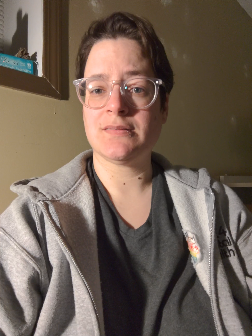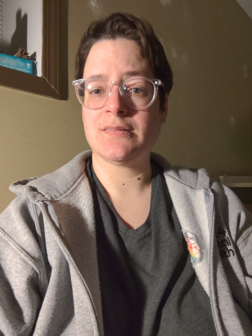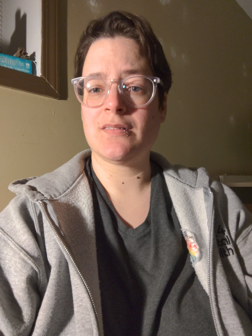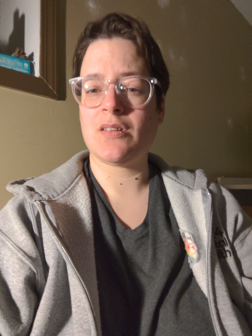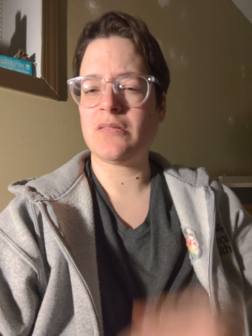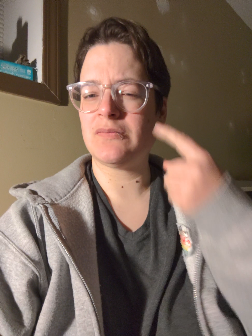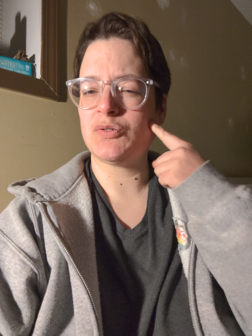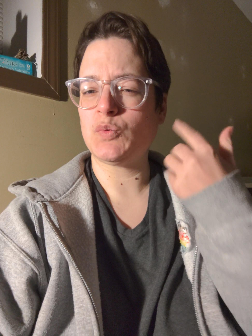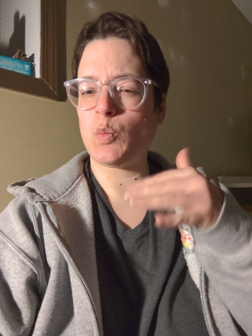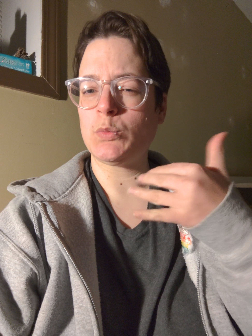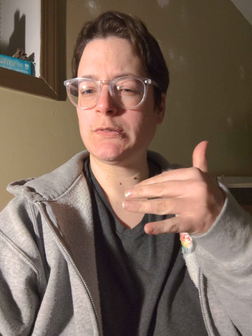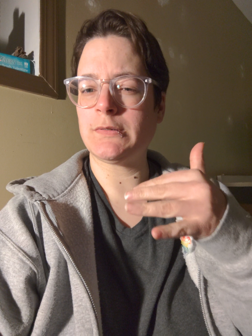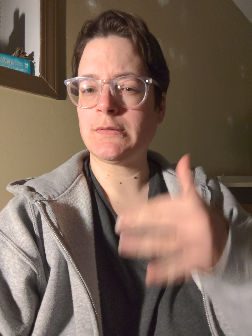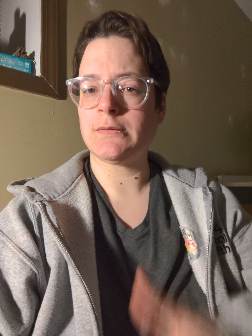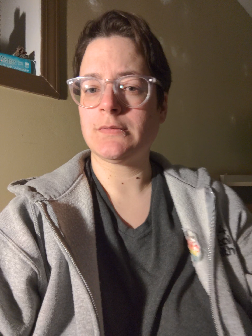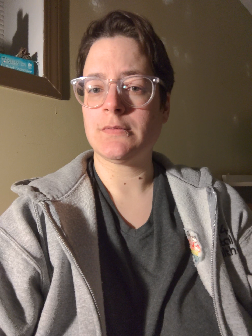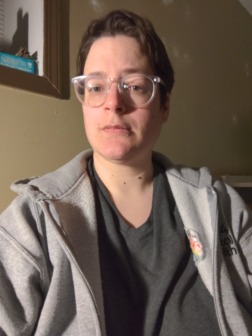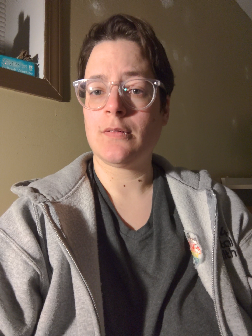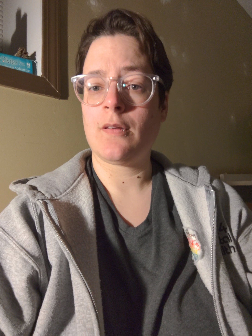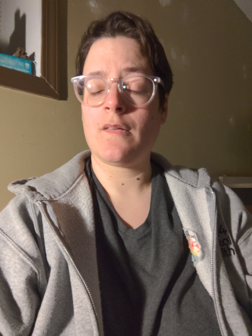noisy